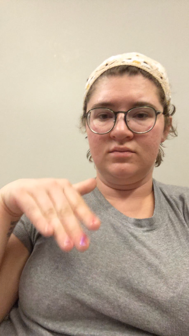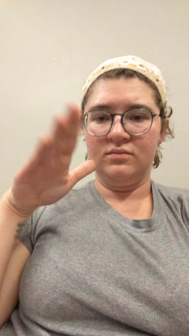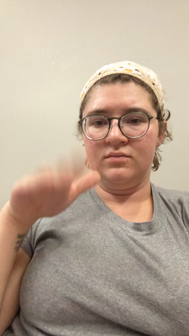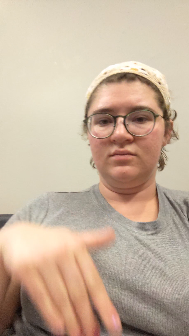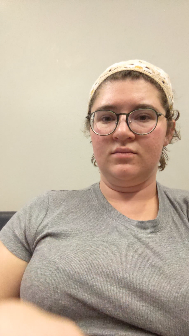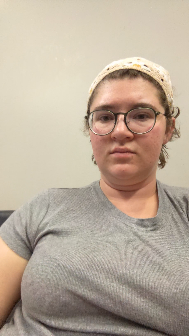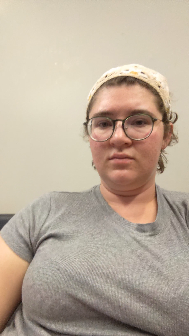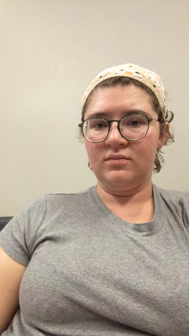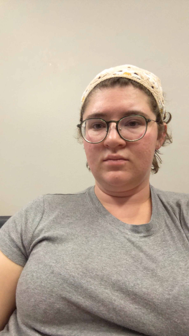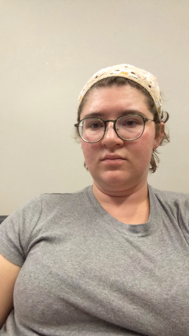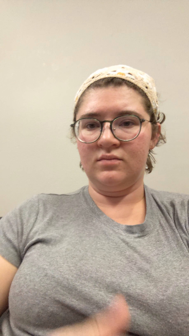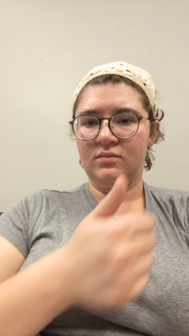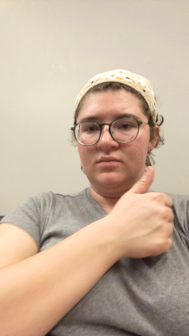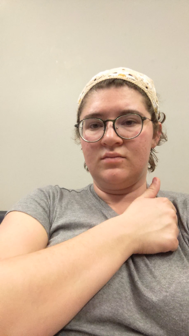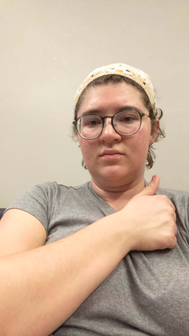hug